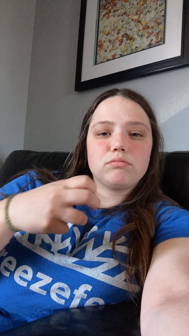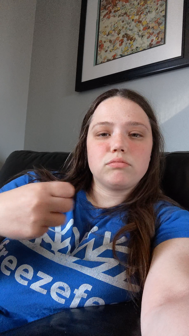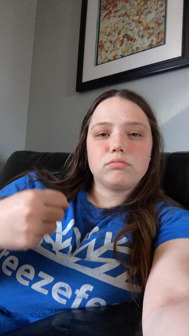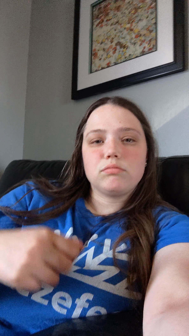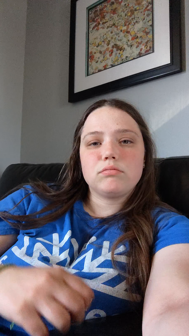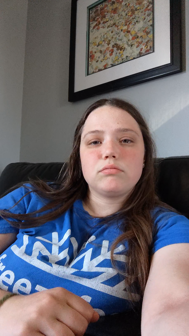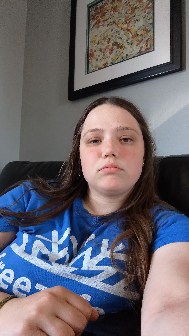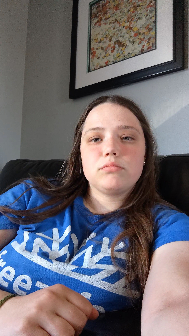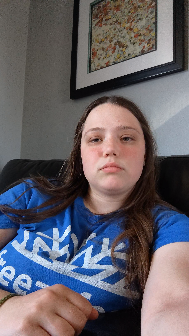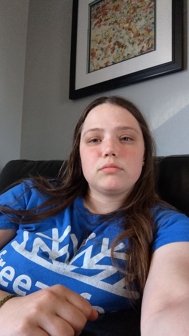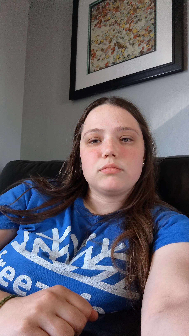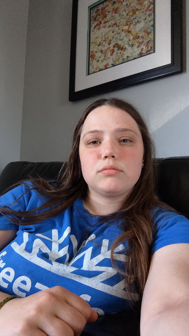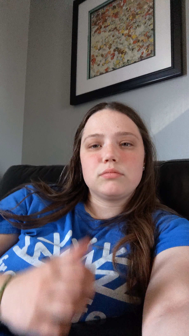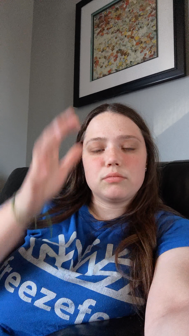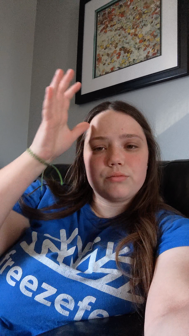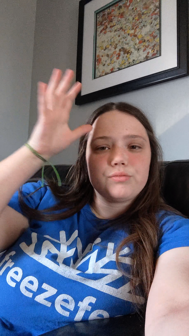moose